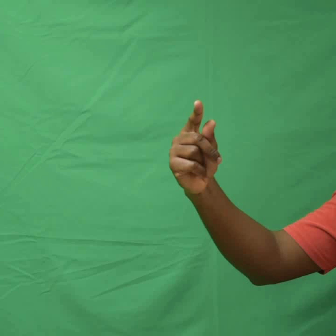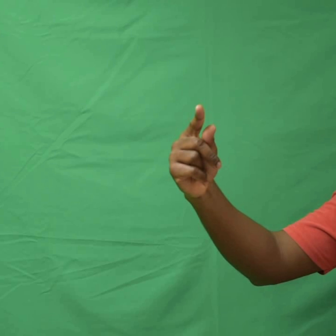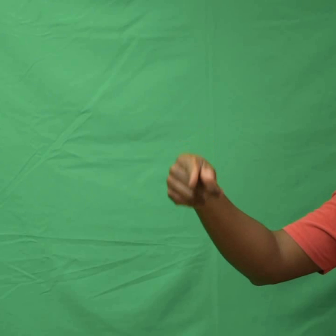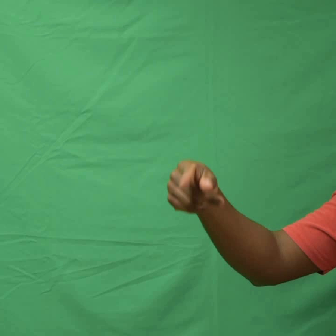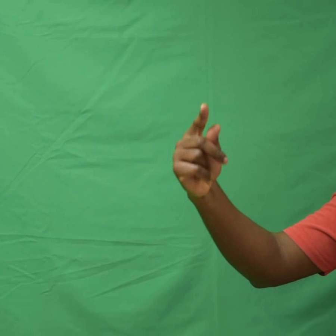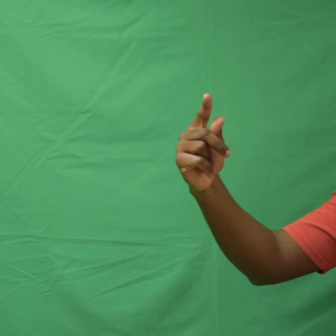K